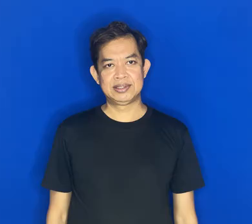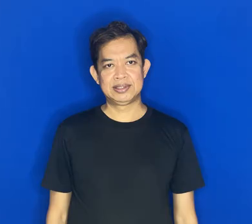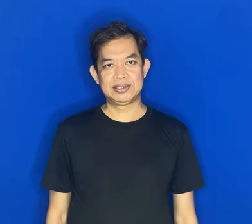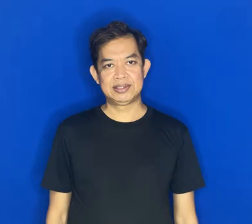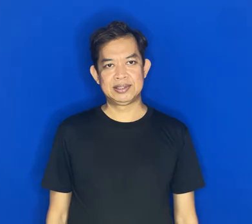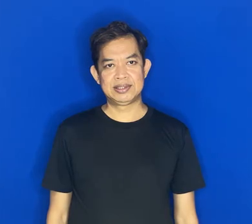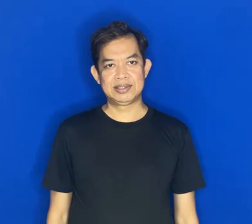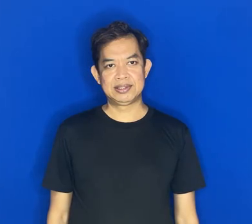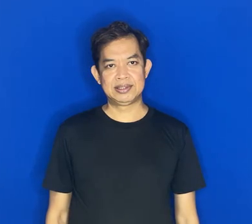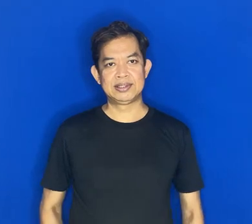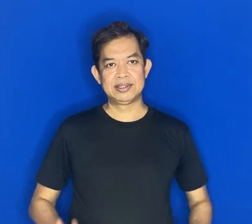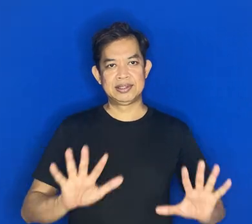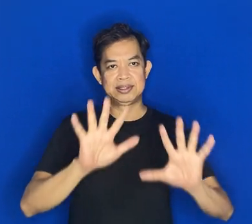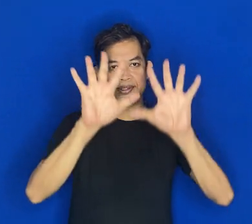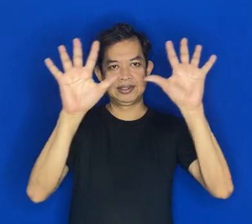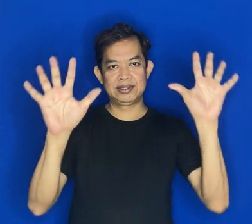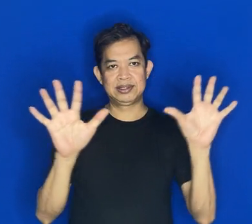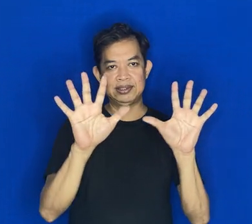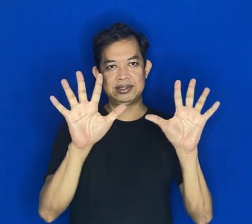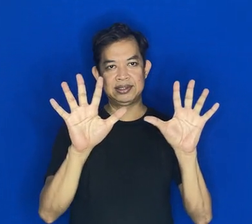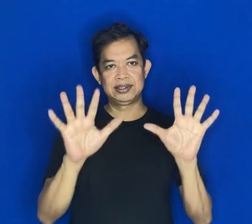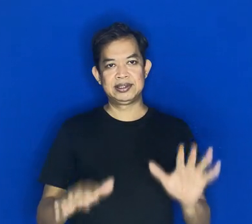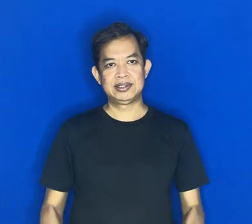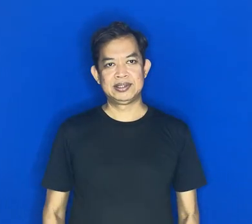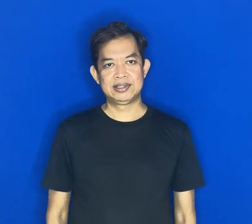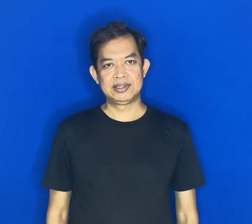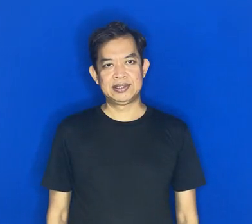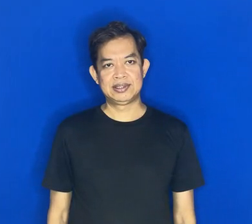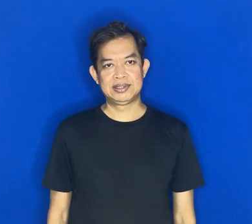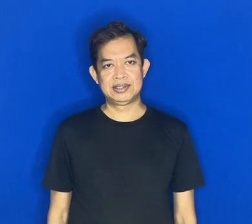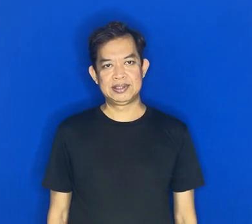sunday